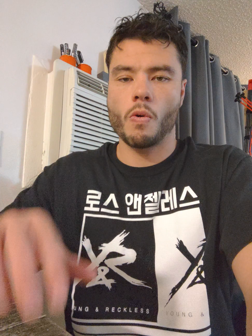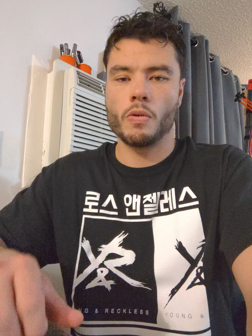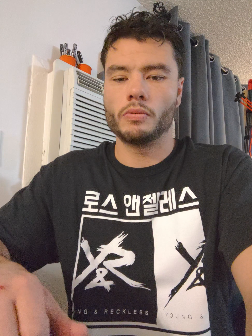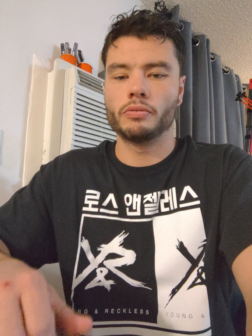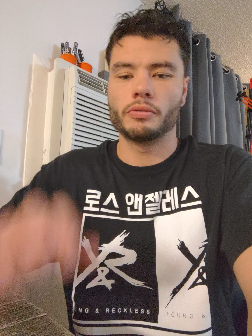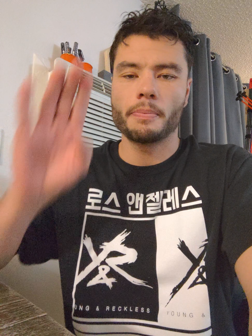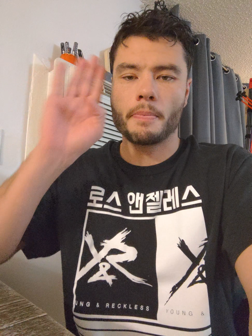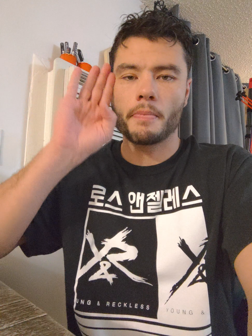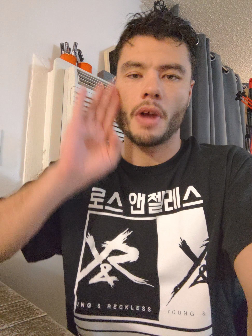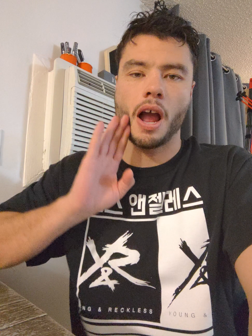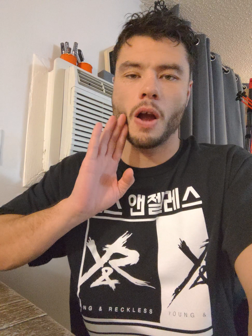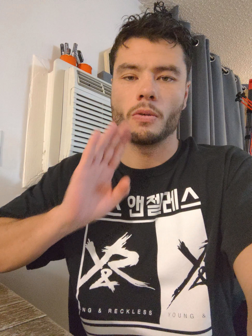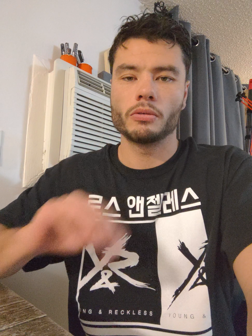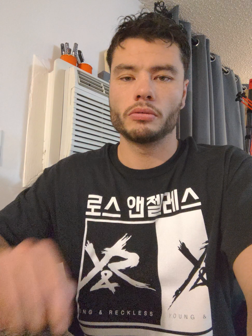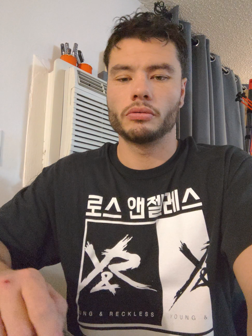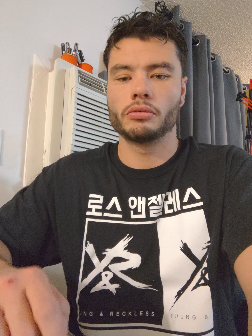brown